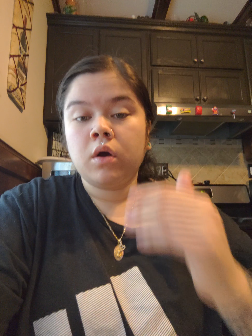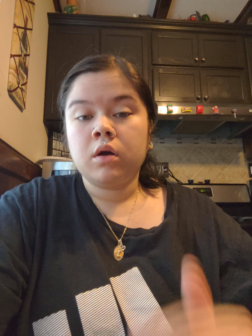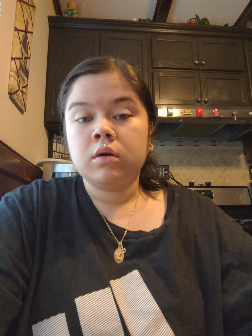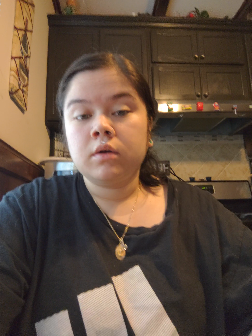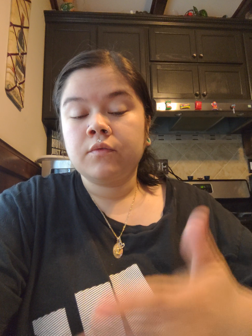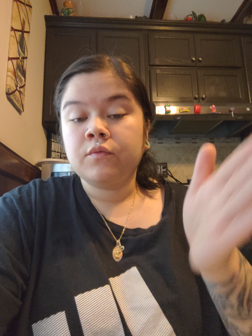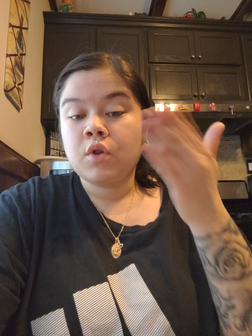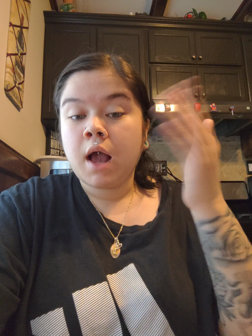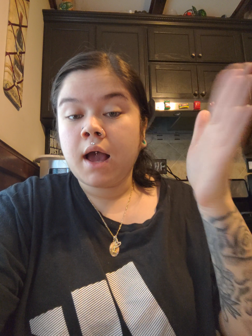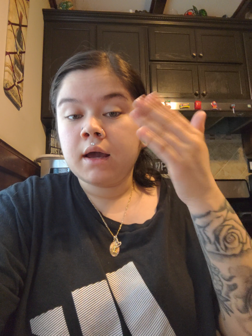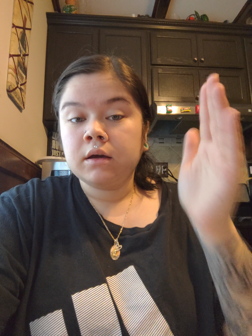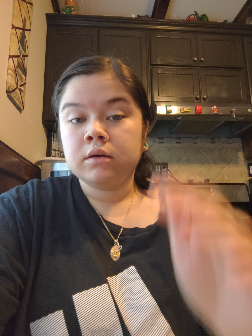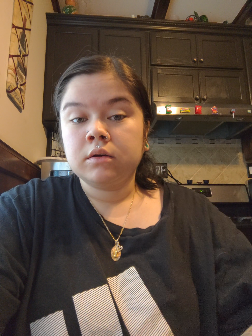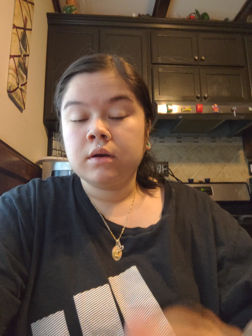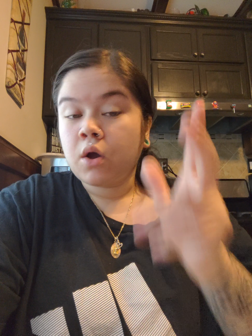flag